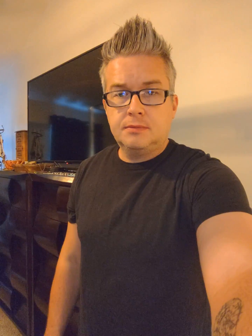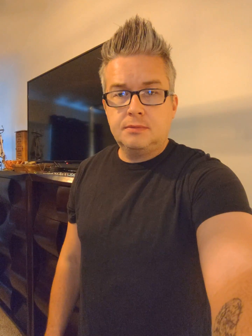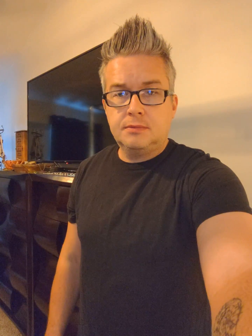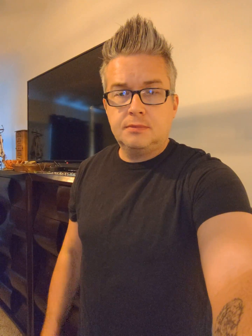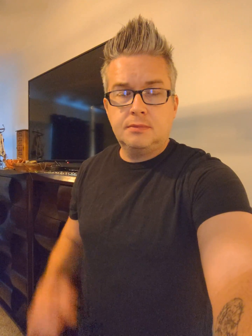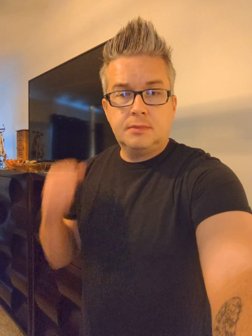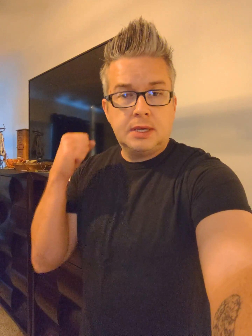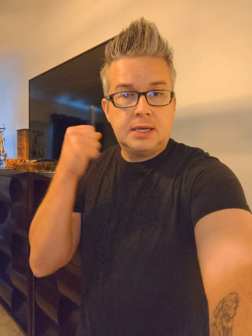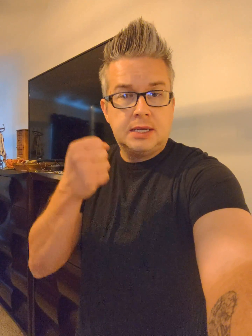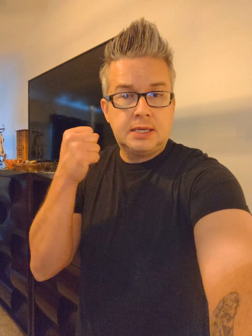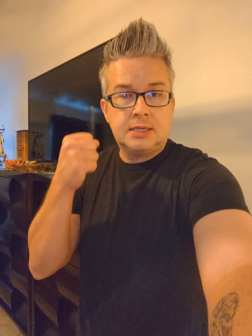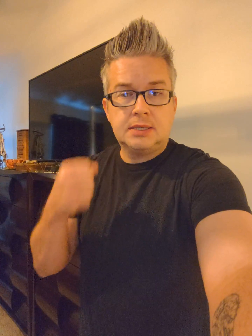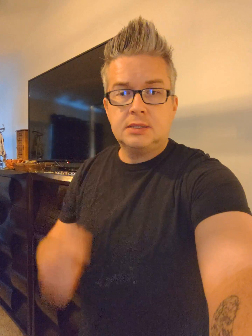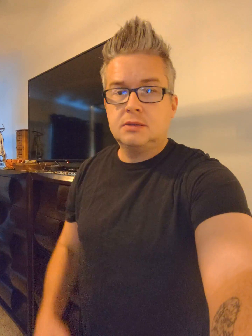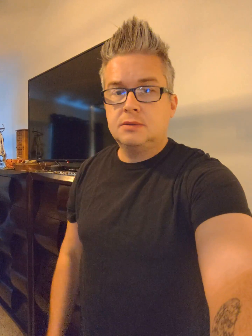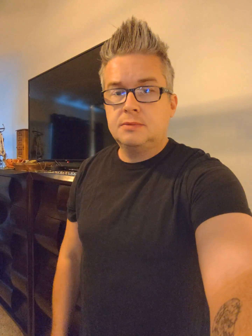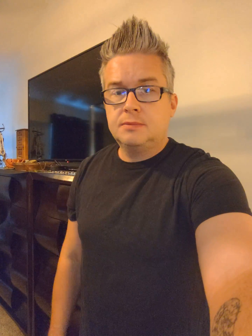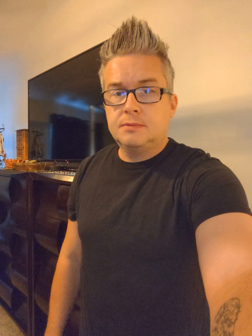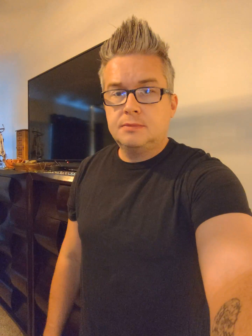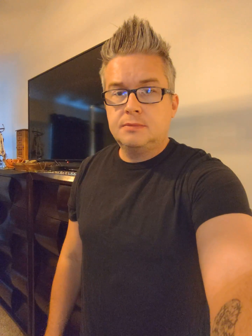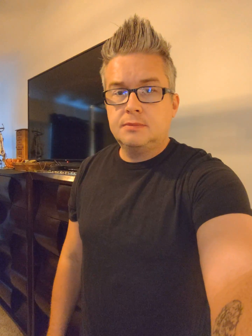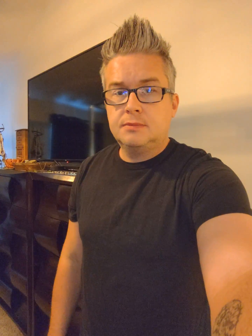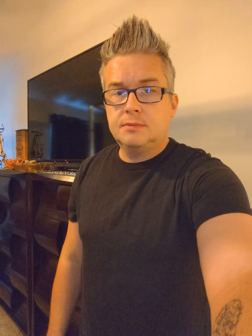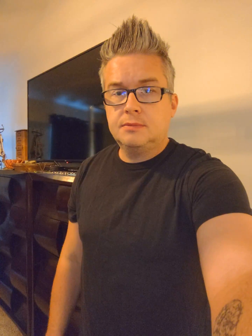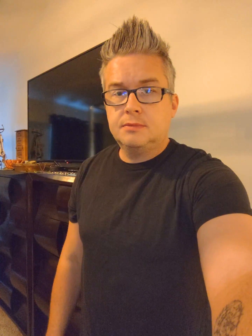hit